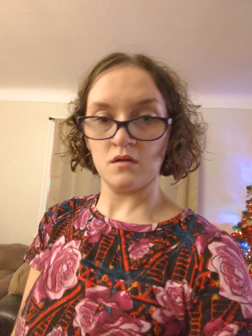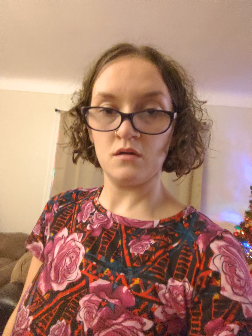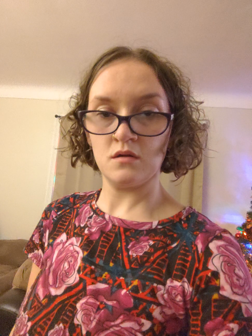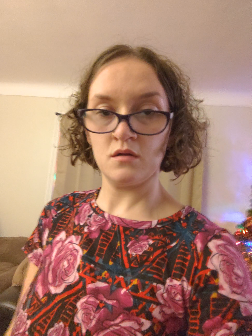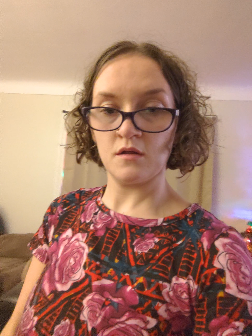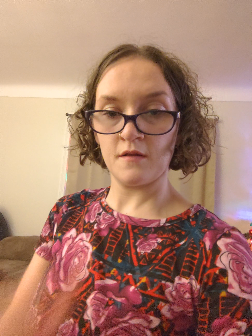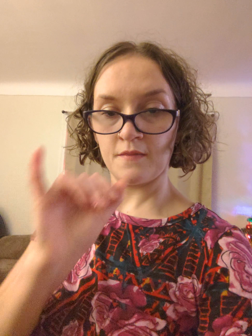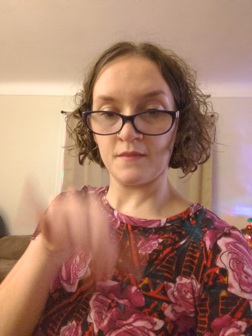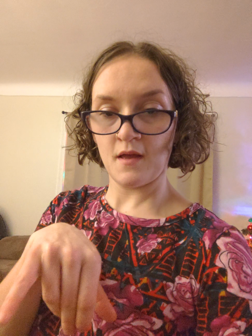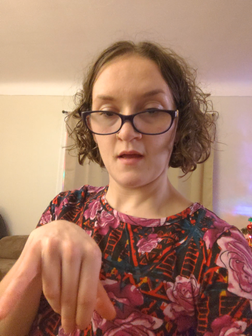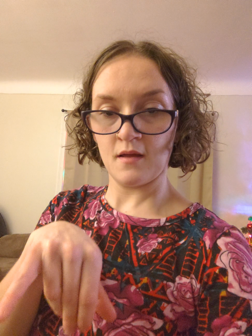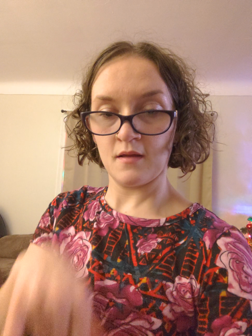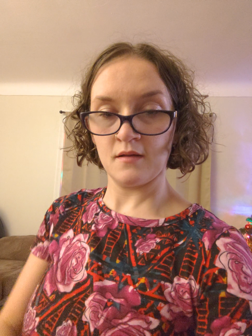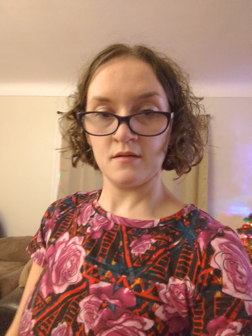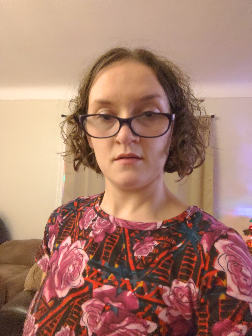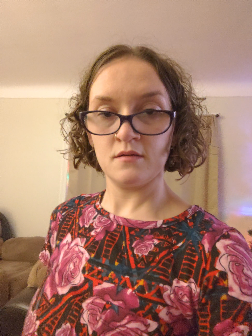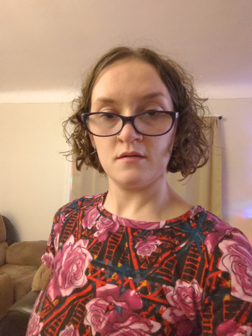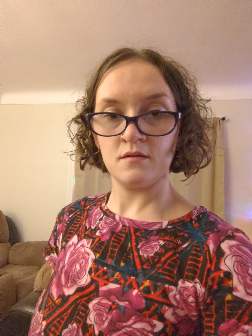that